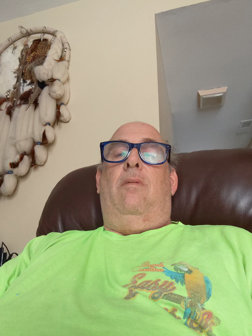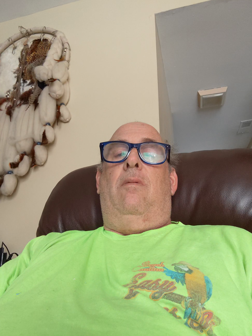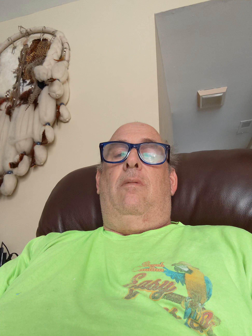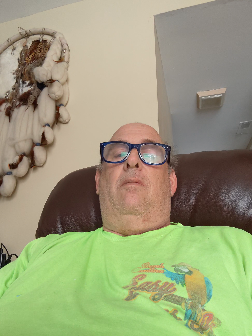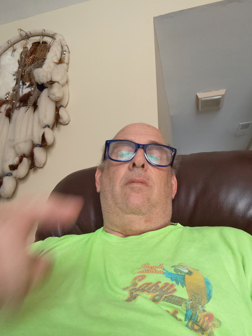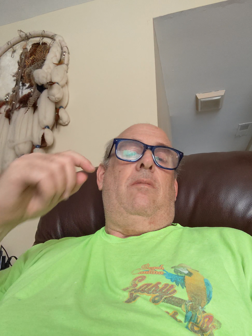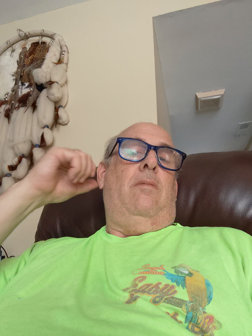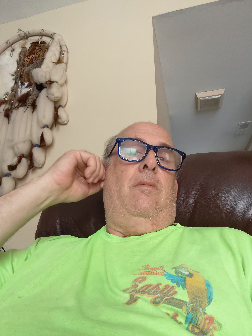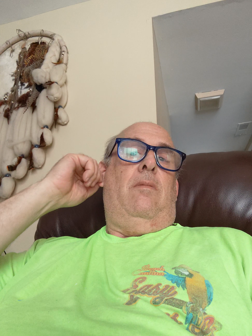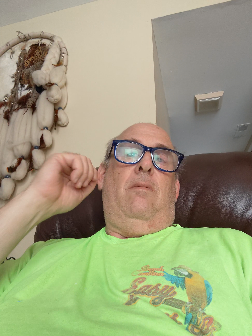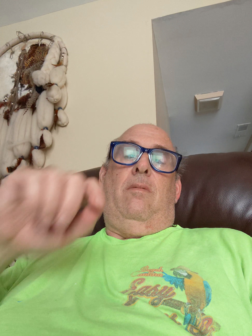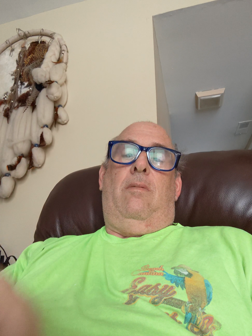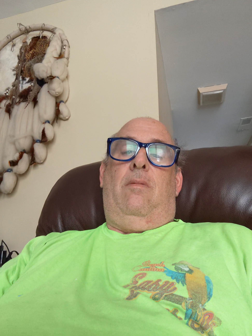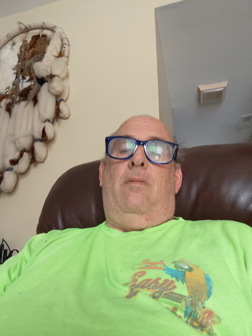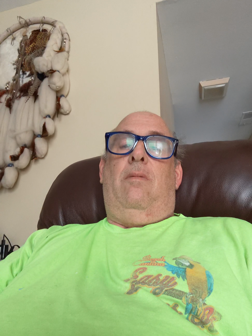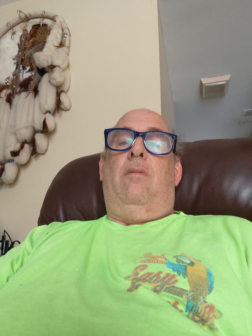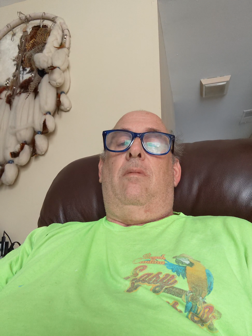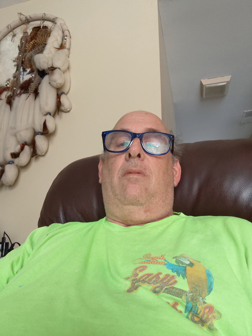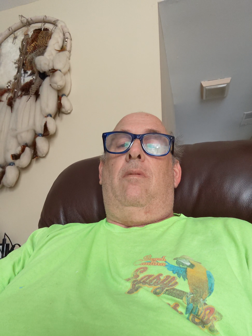ear